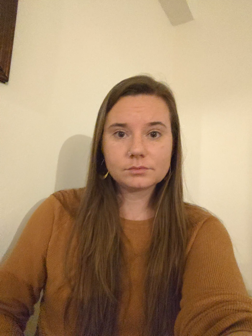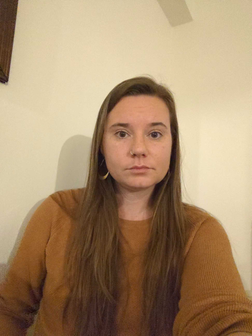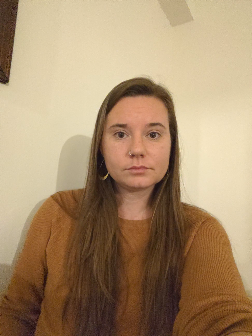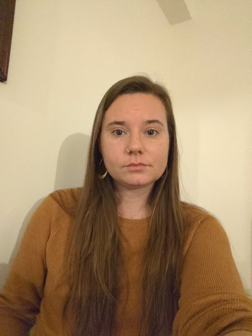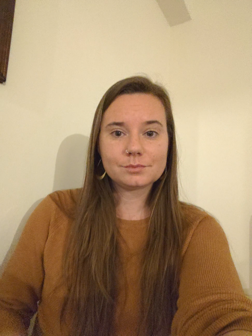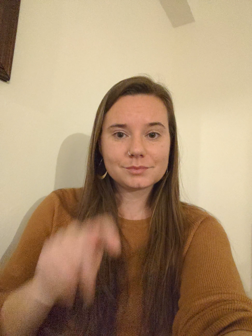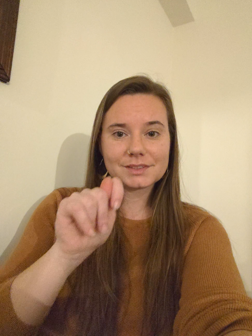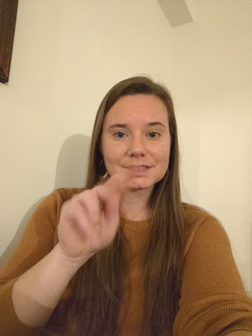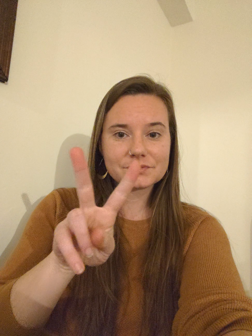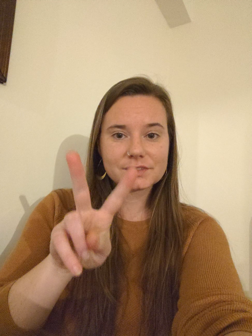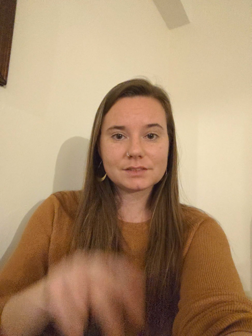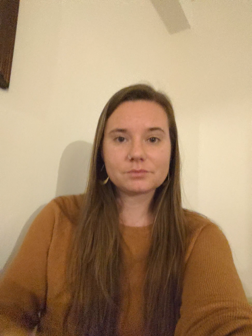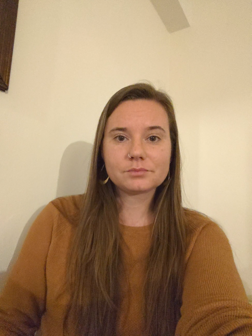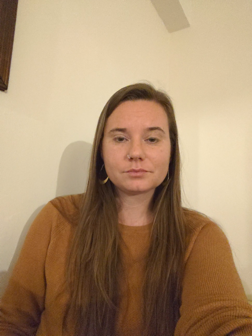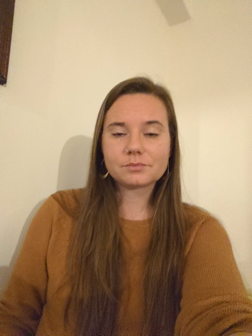TV